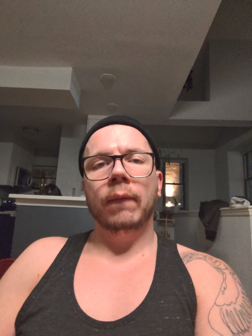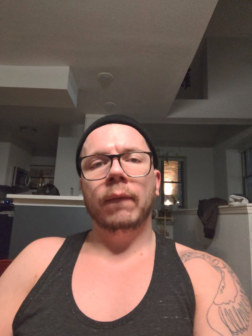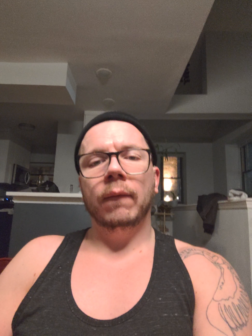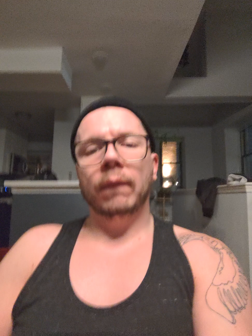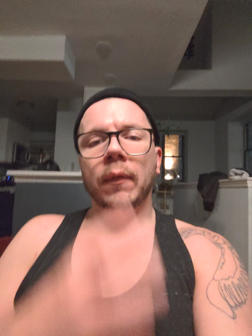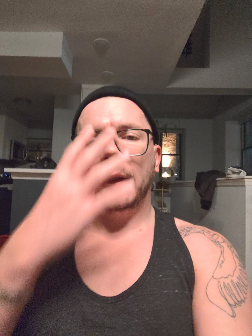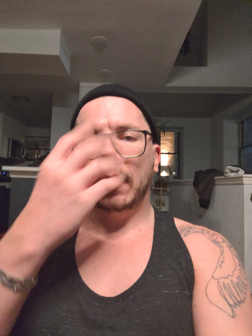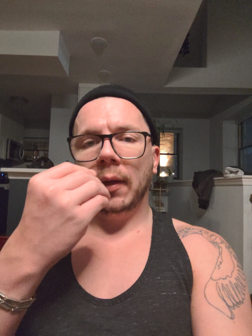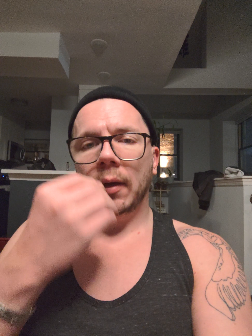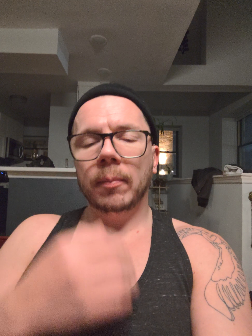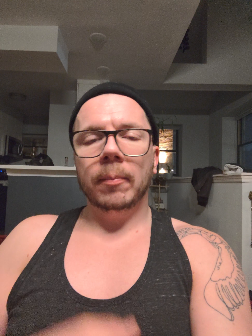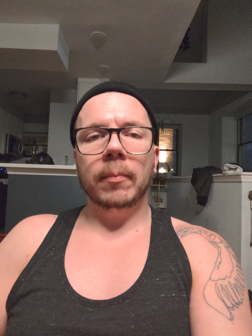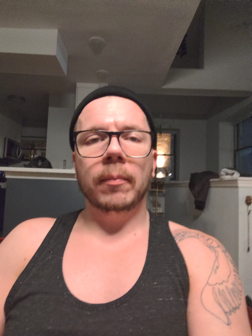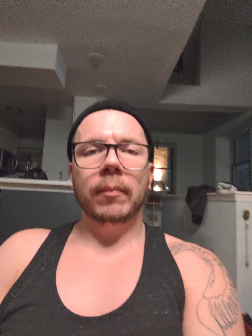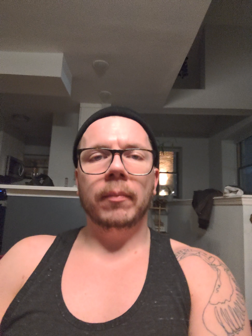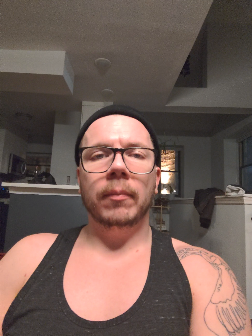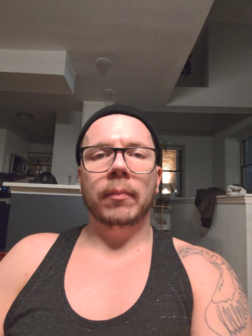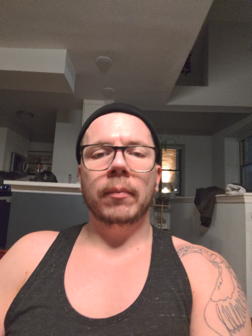sleep